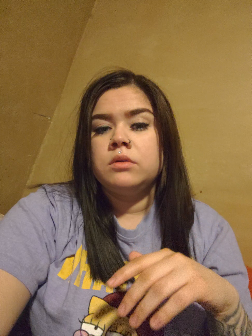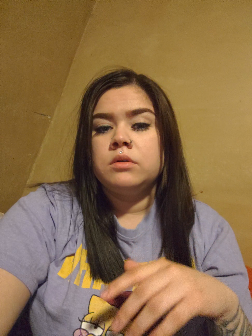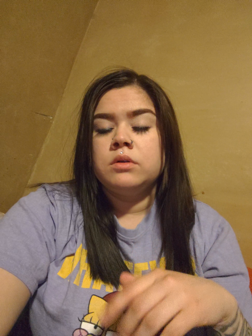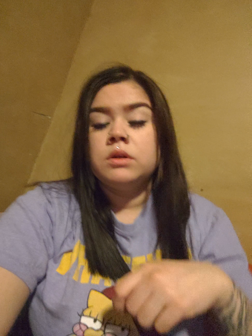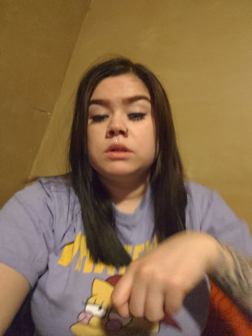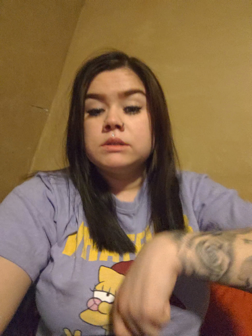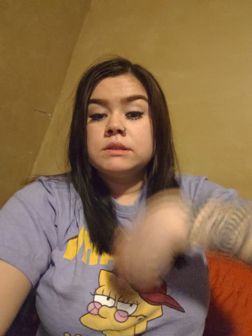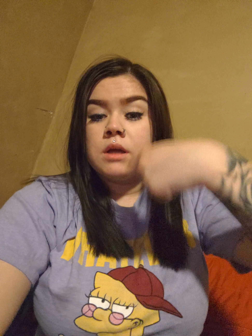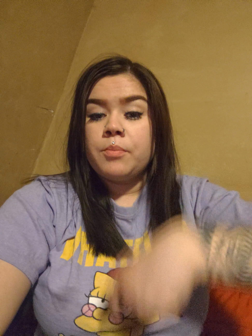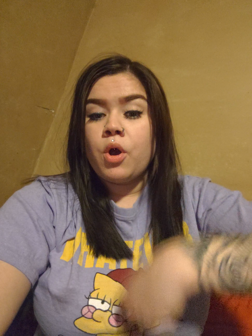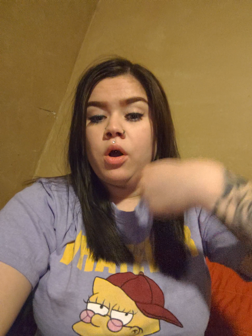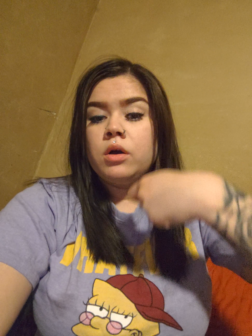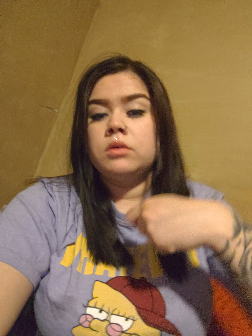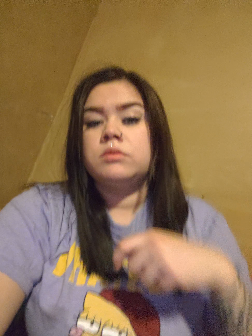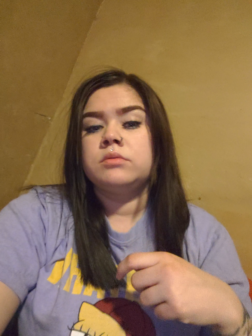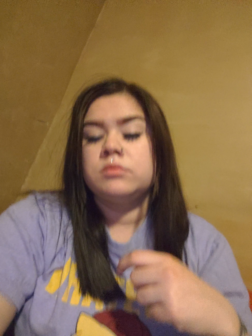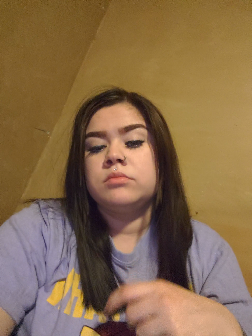zipper